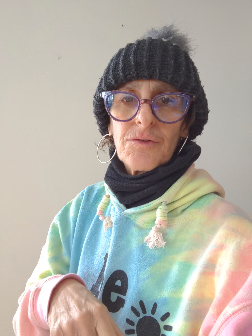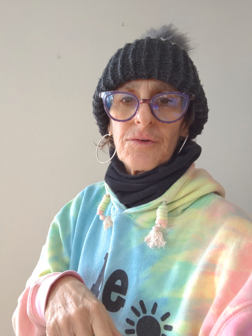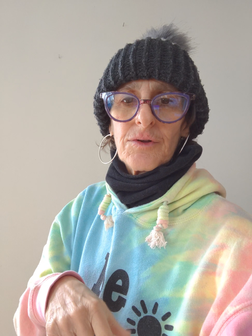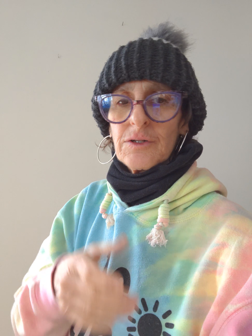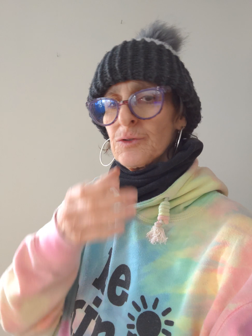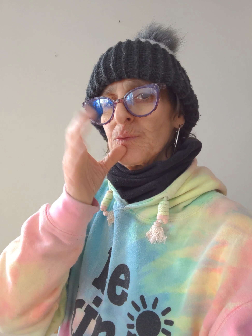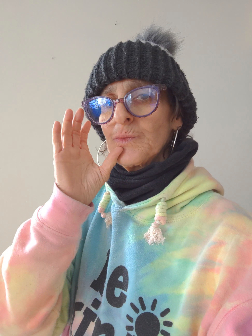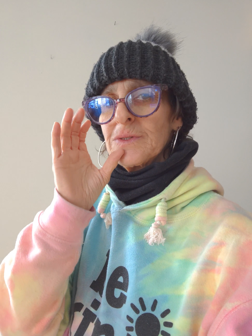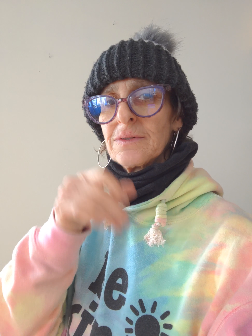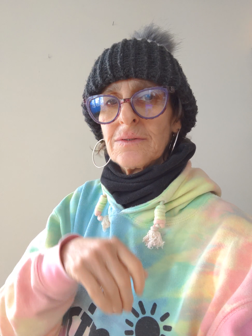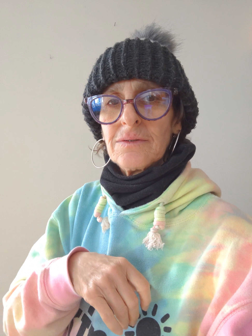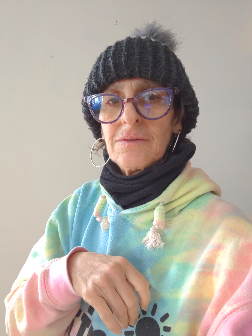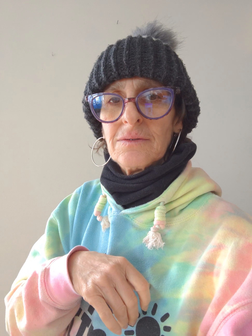drink